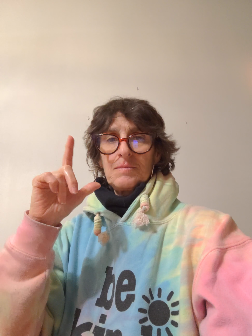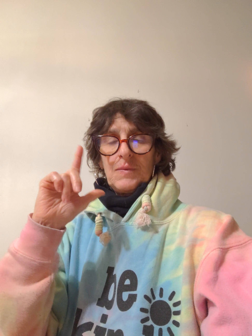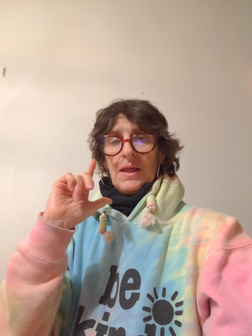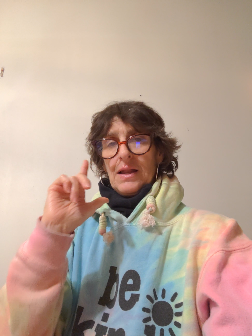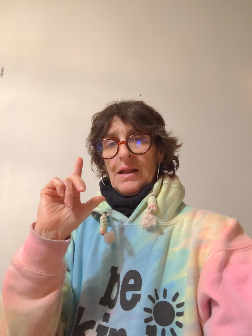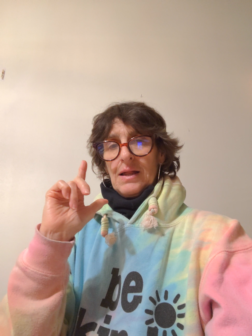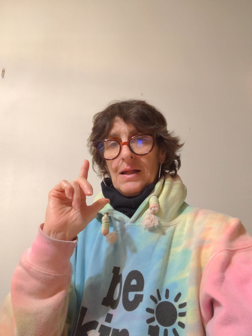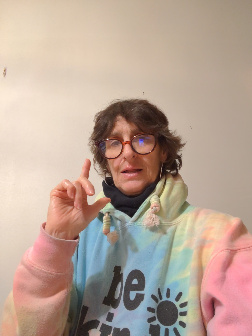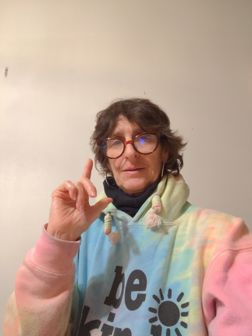later